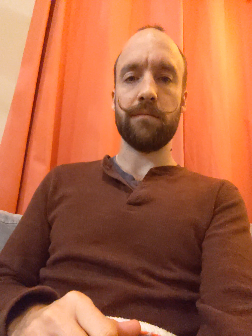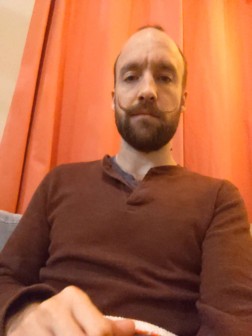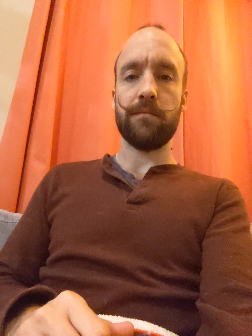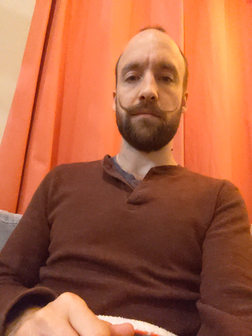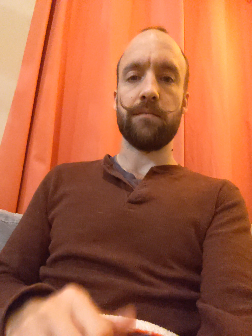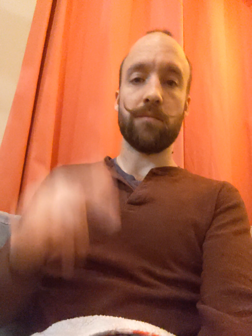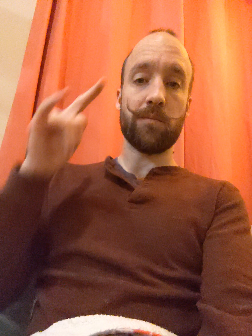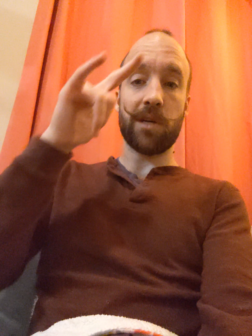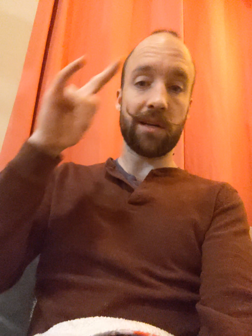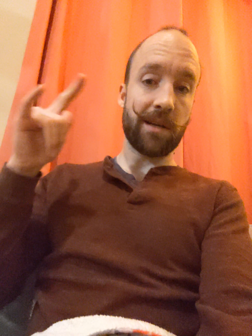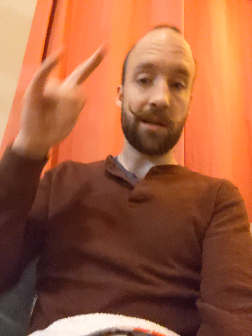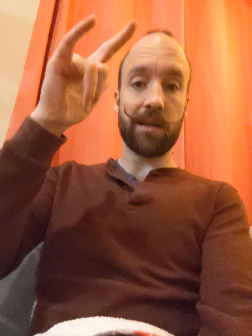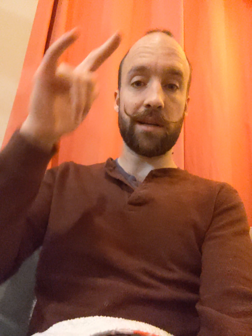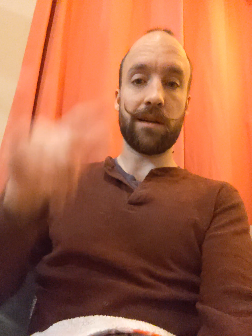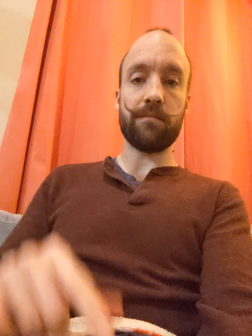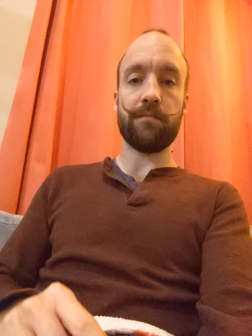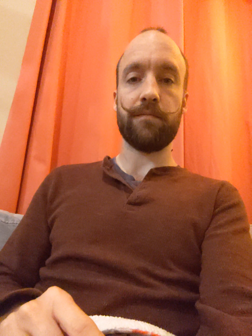airplane